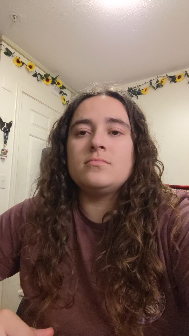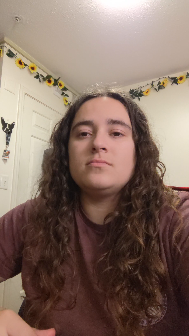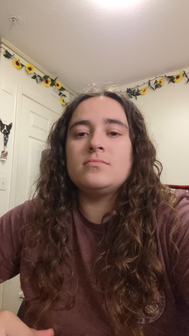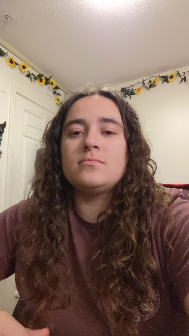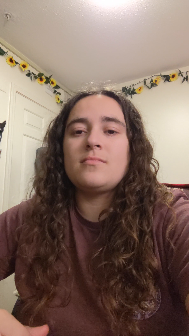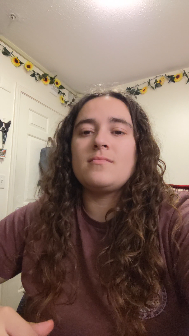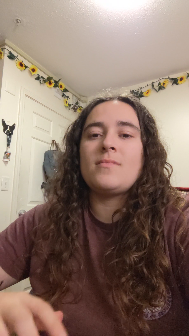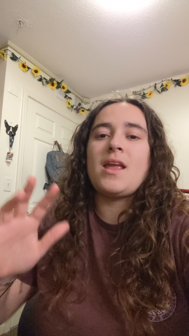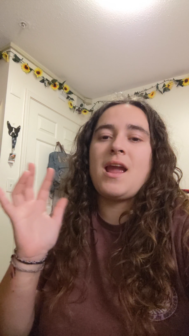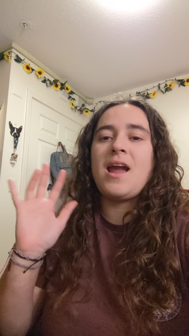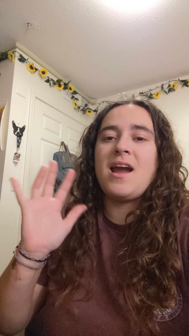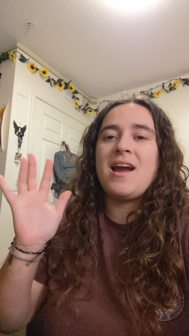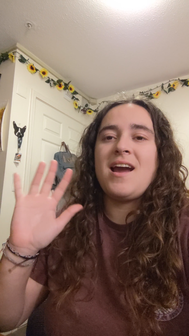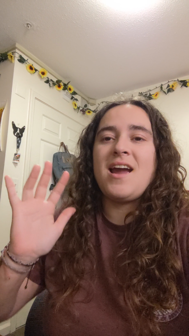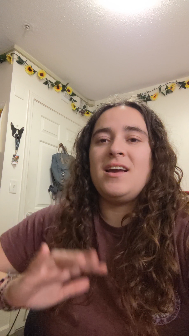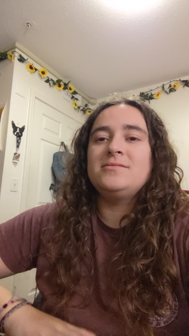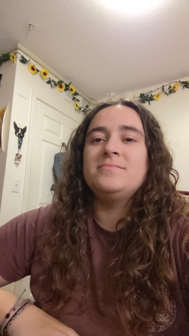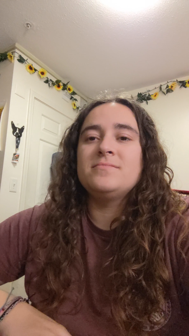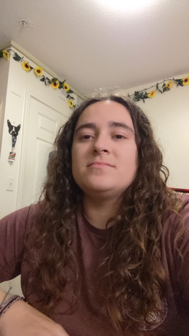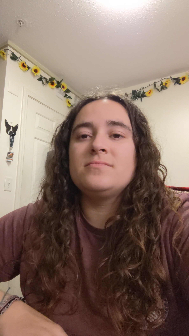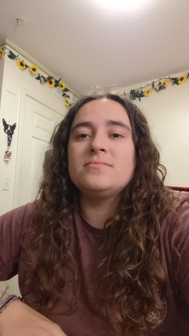hi